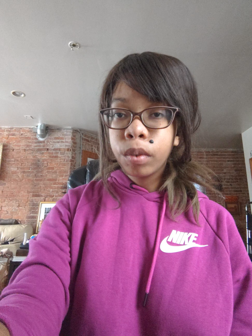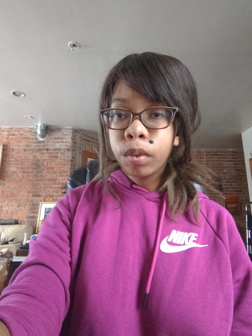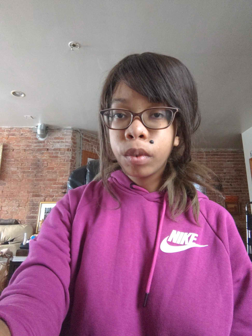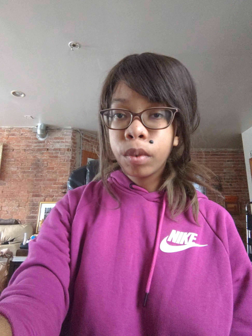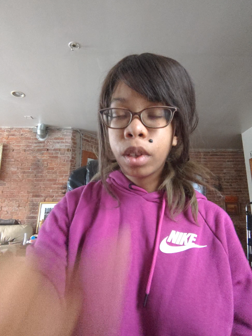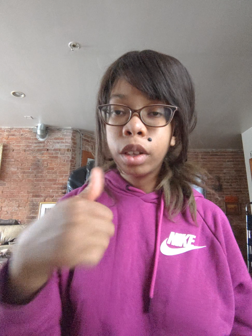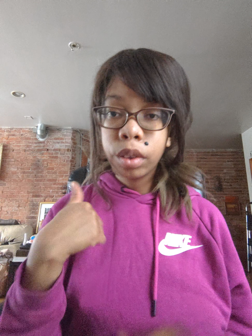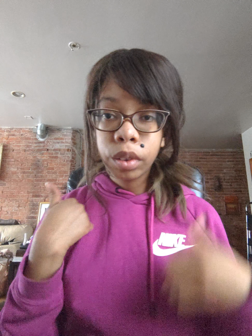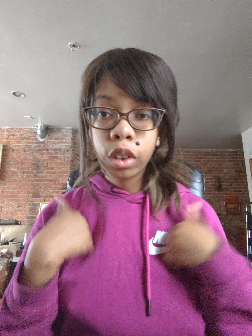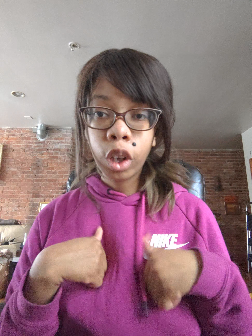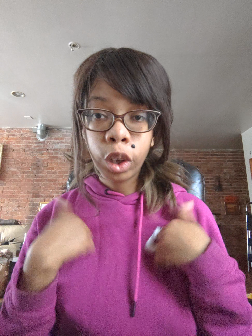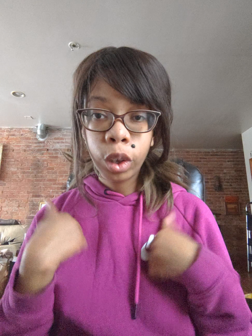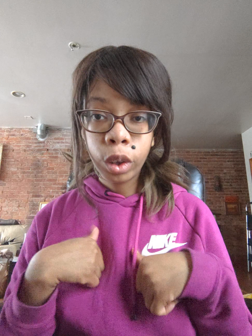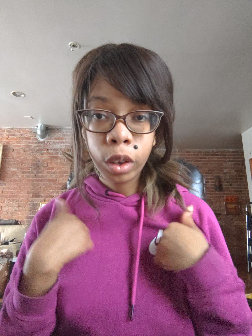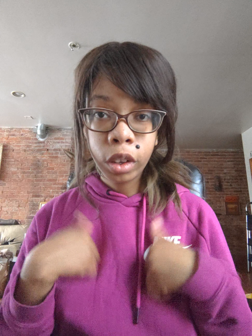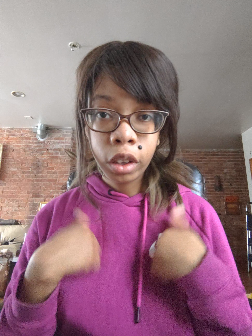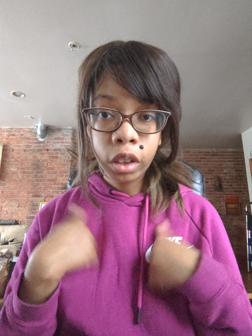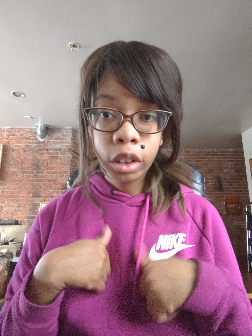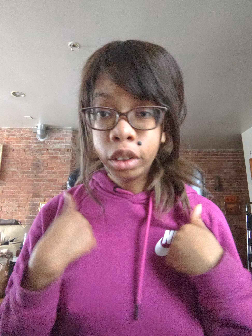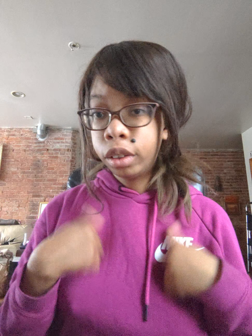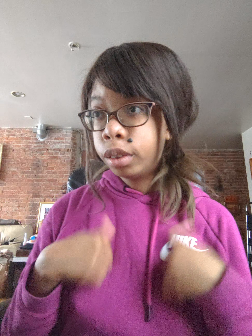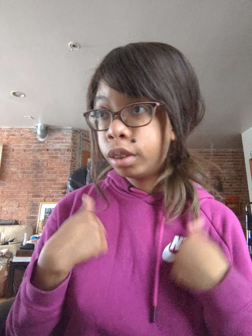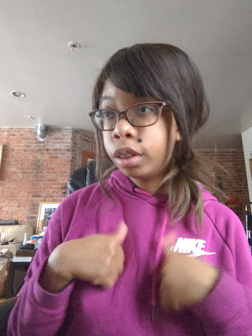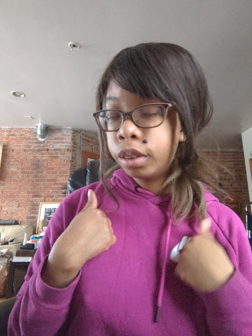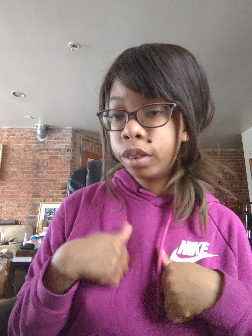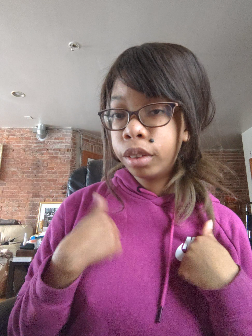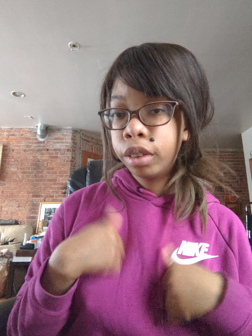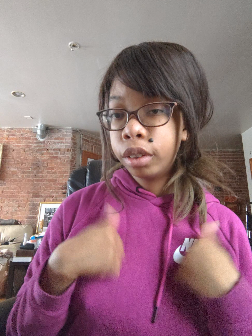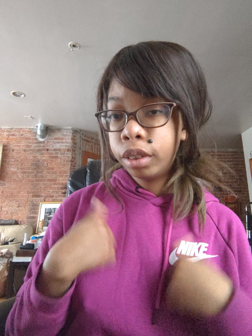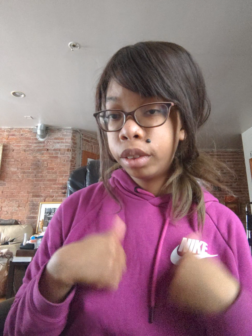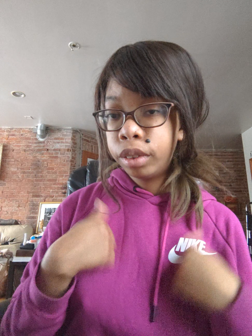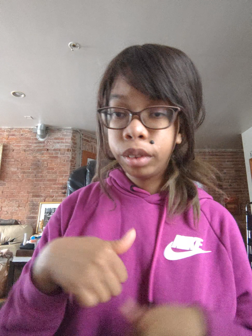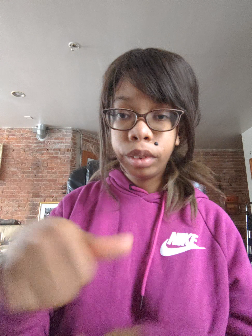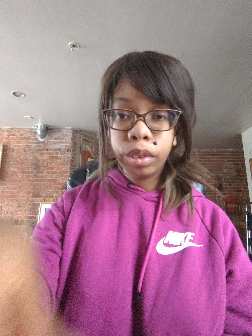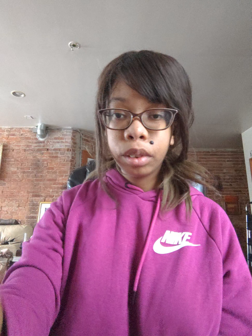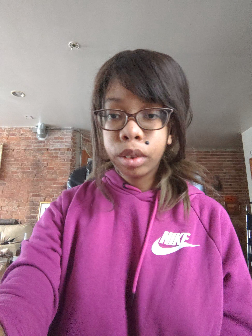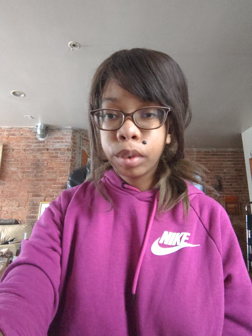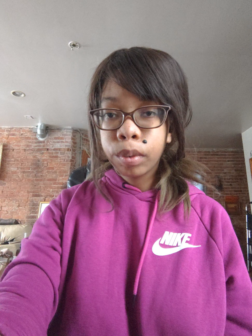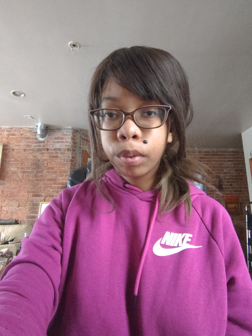bath